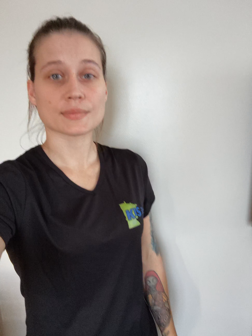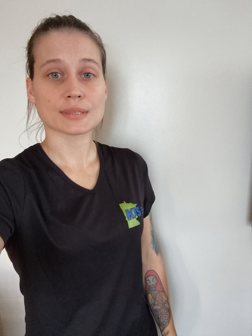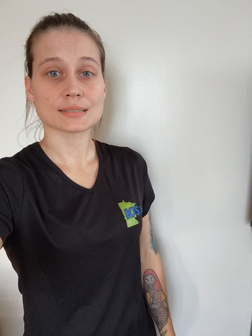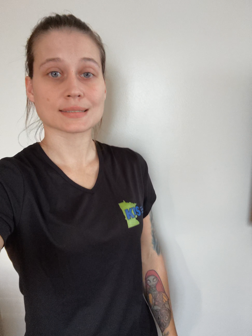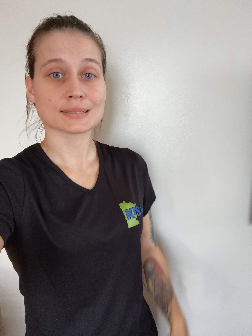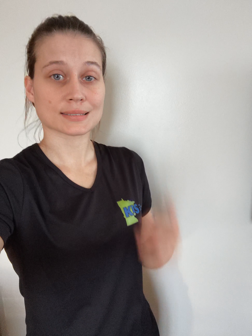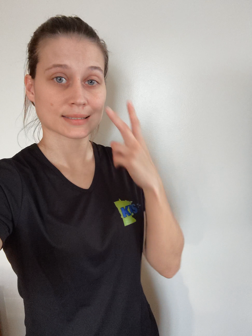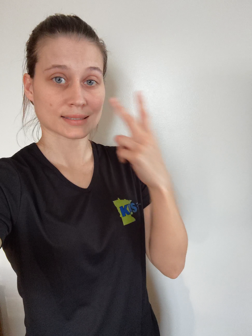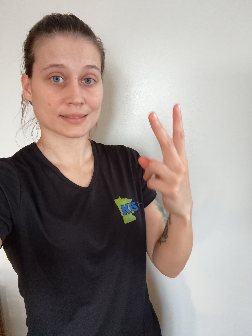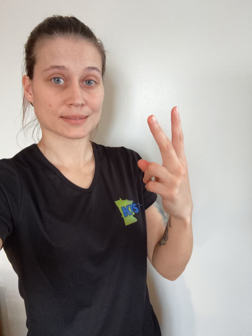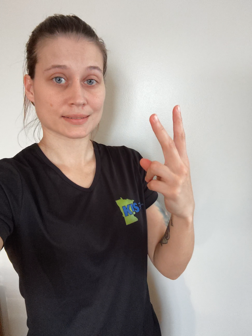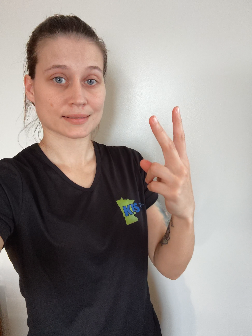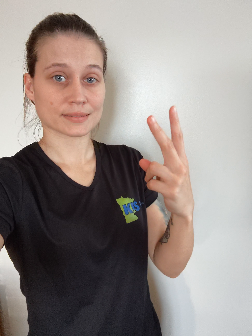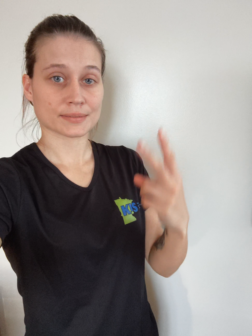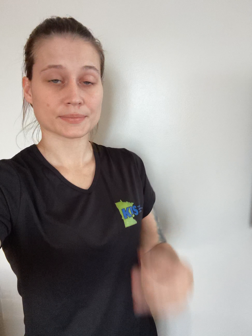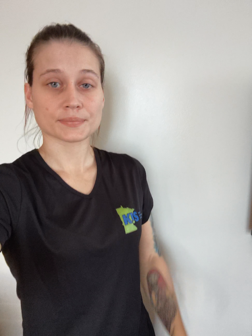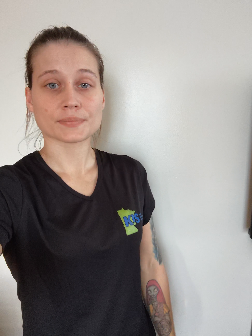see